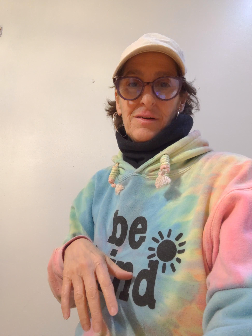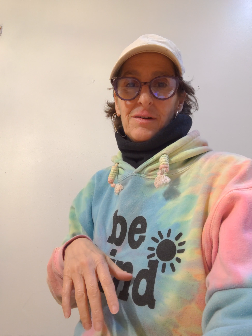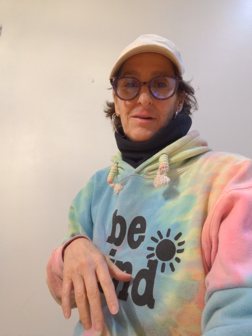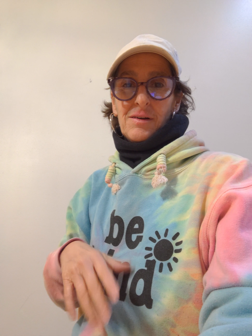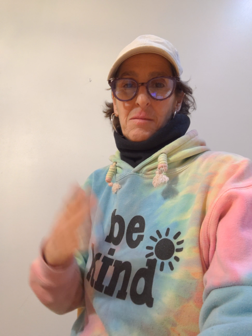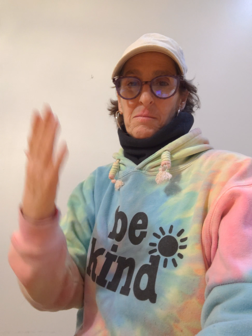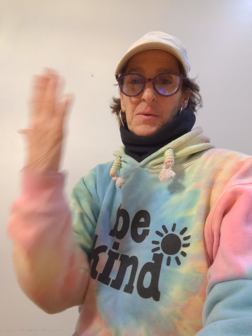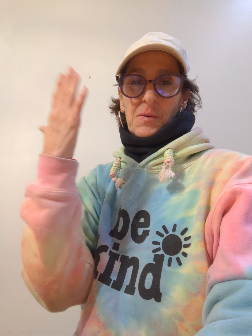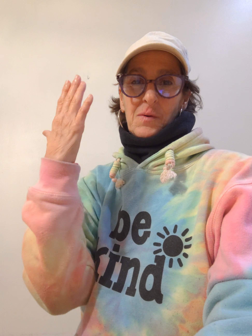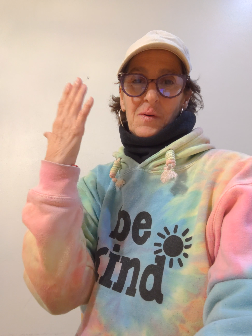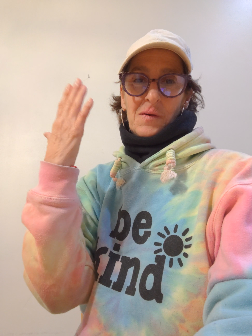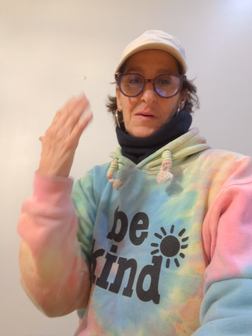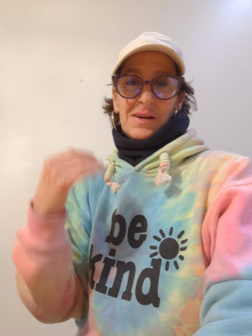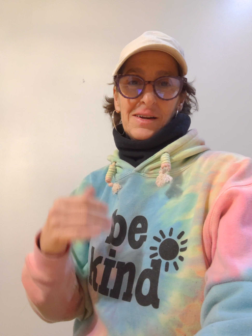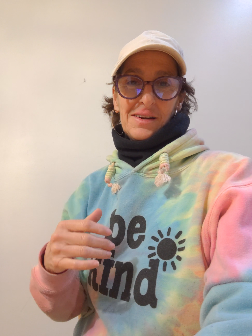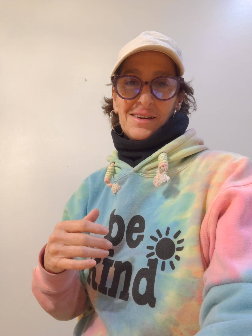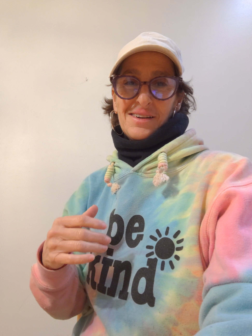morning